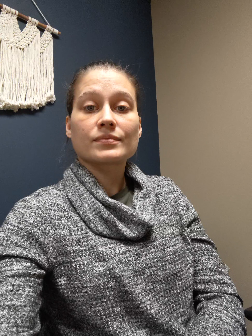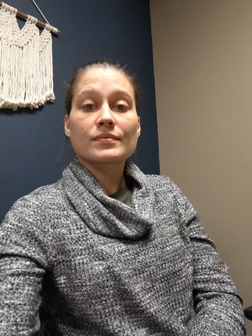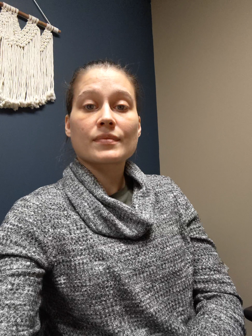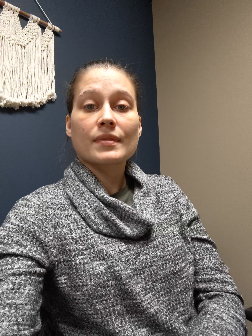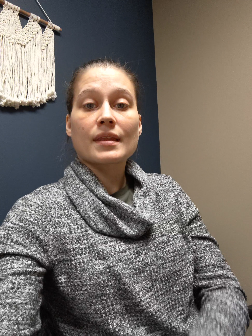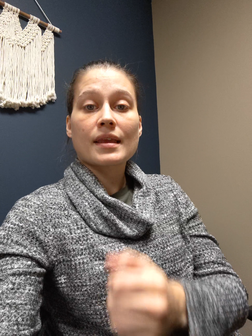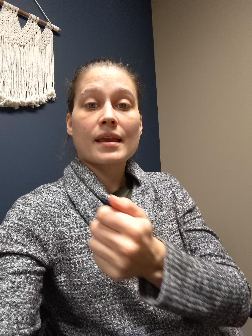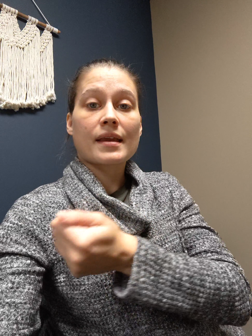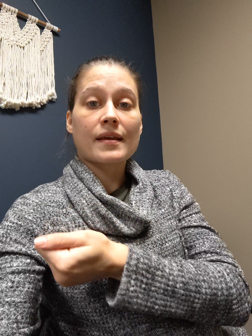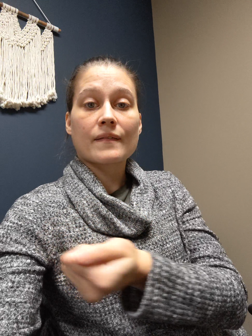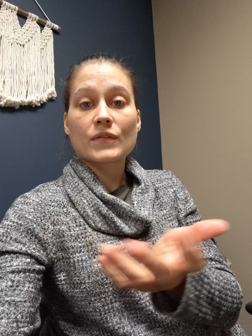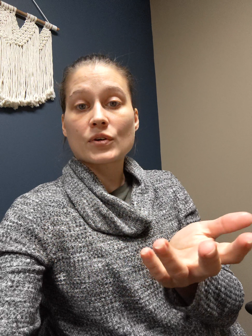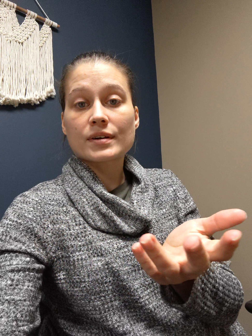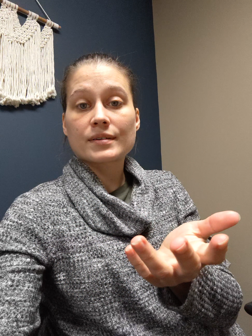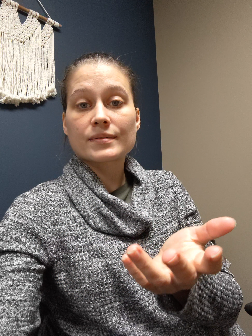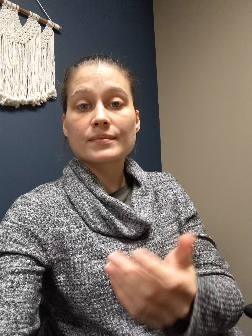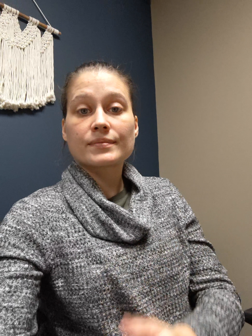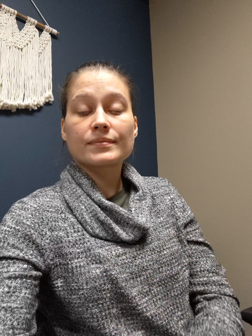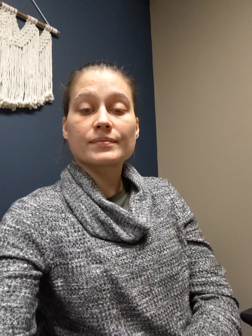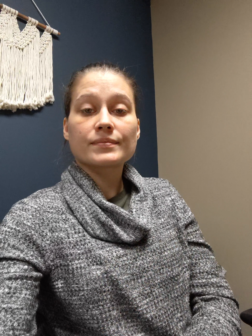every